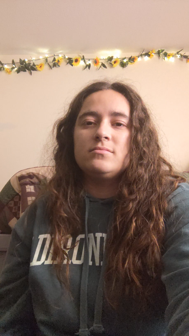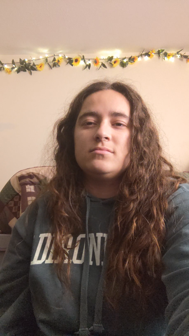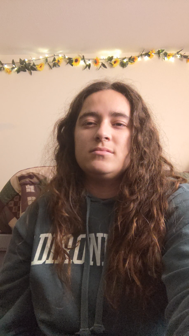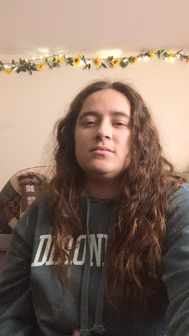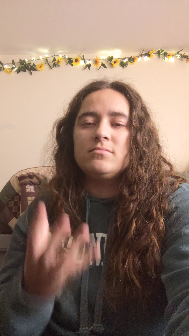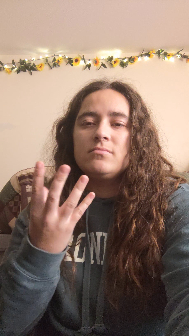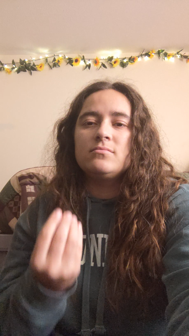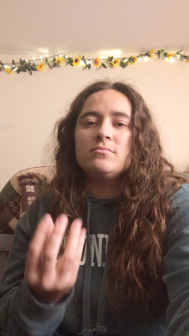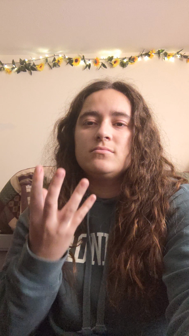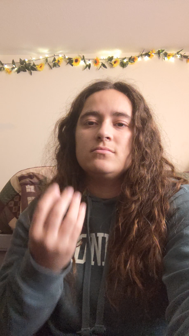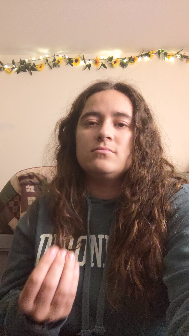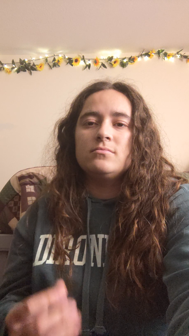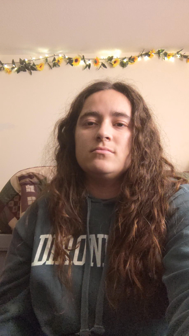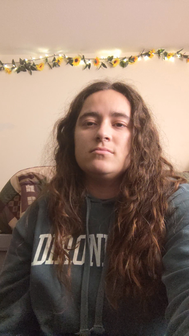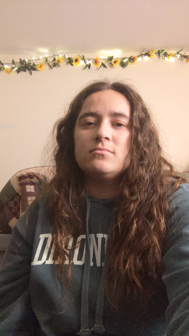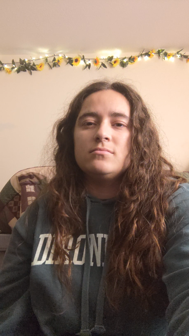gentle